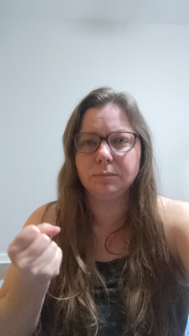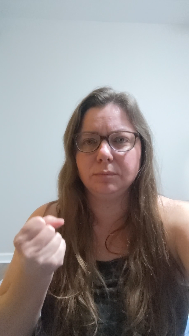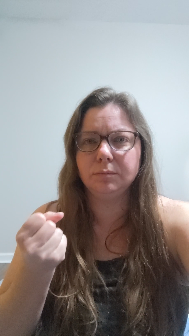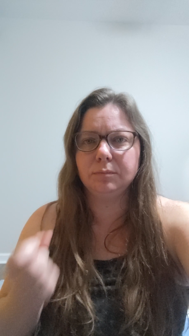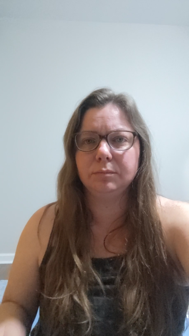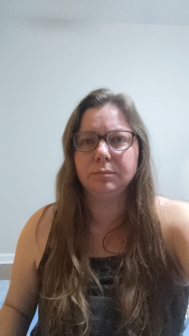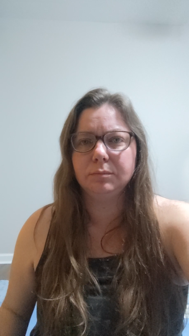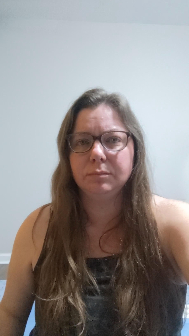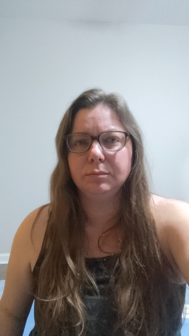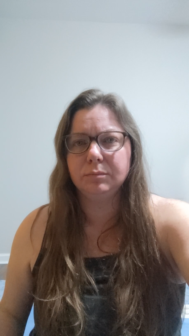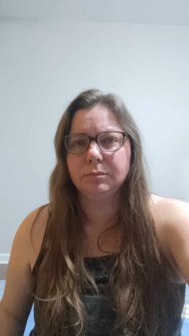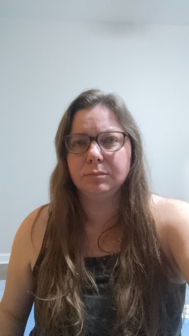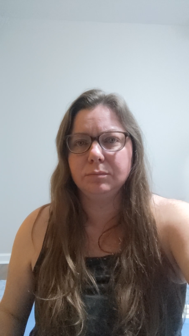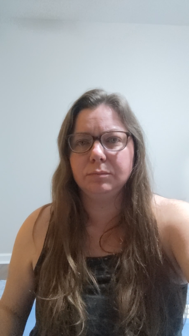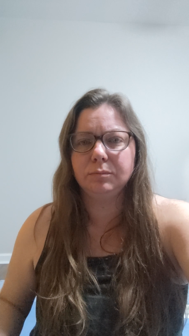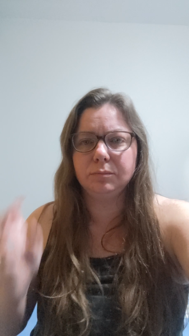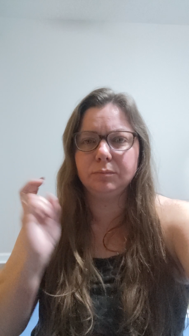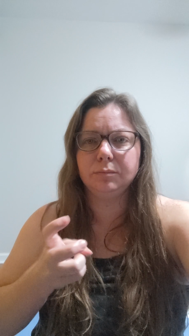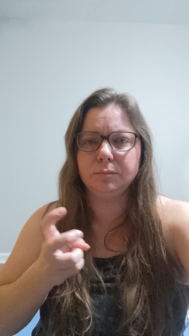hard